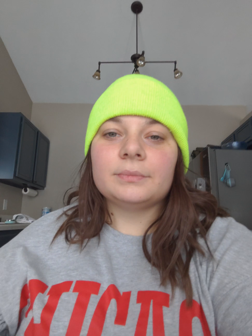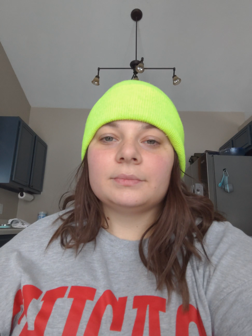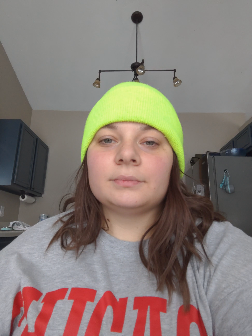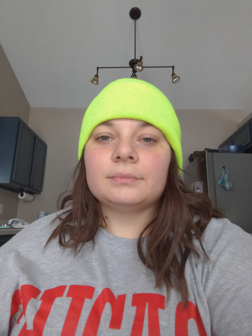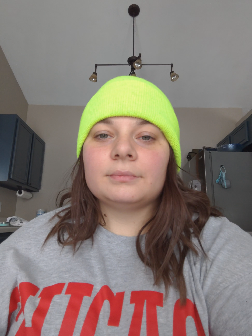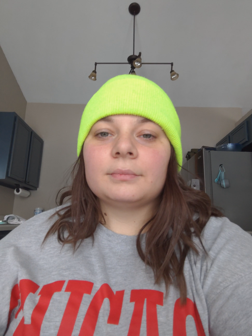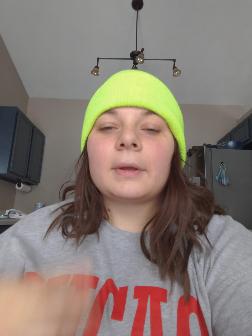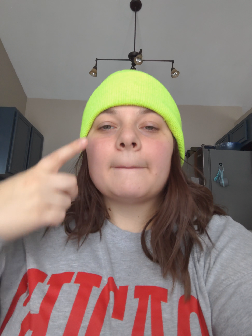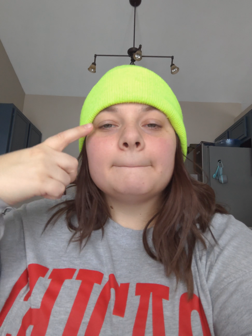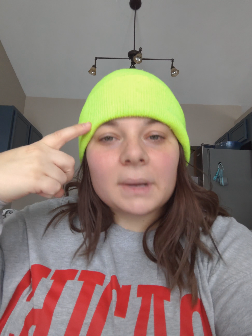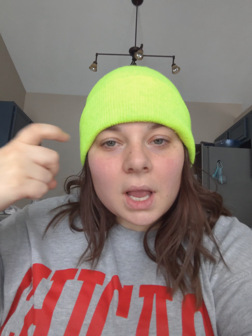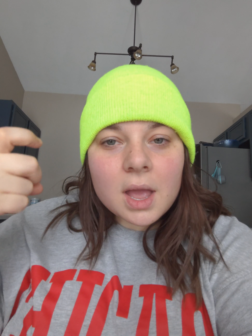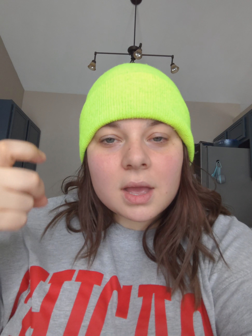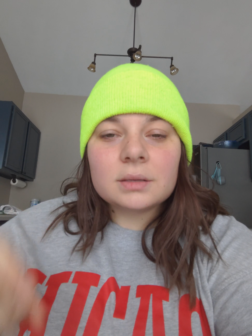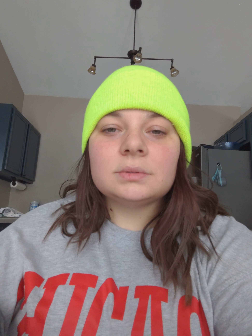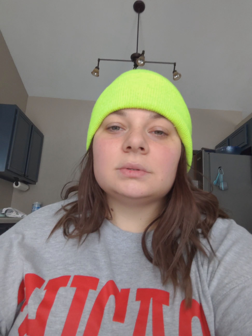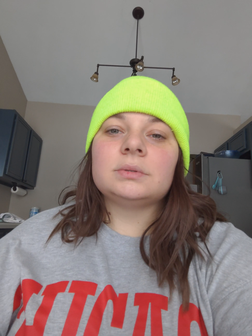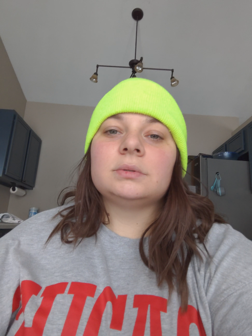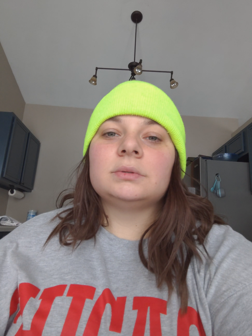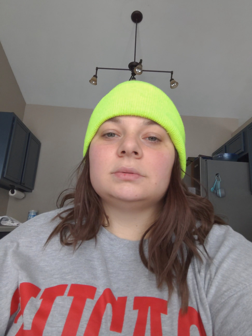because